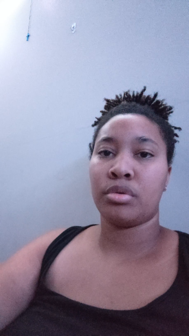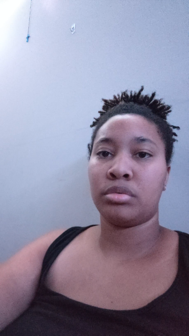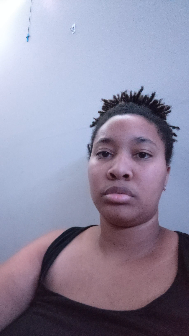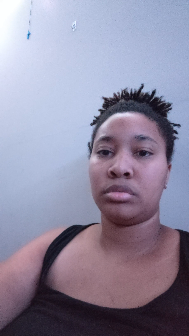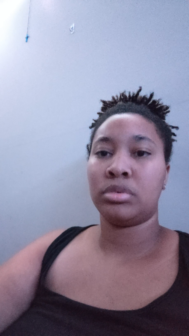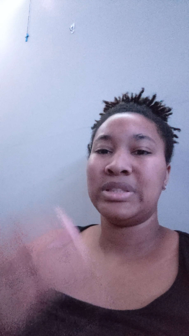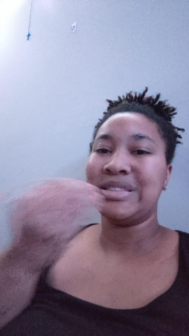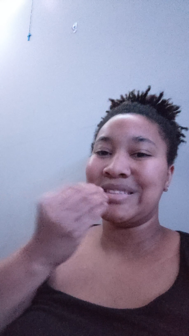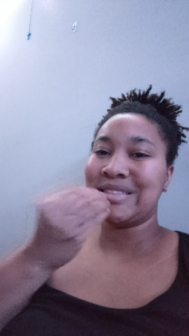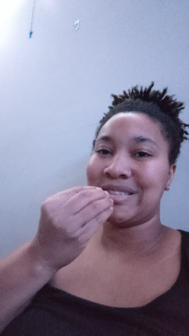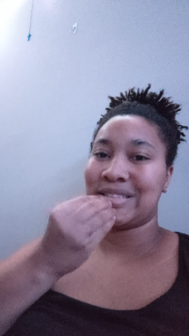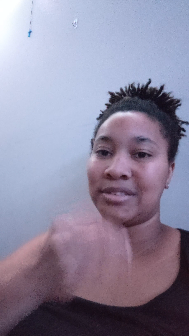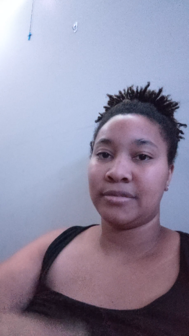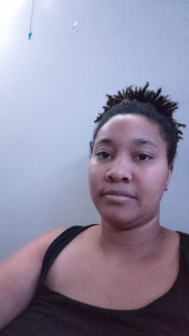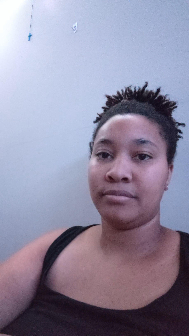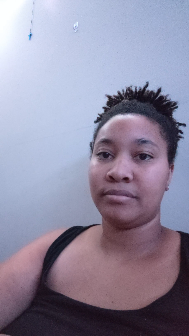eat